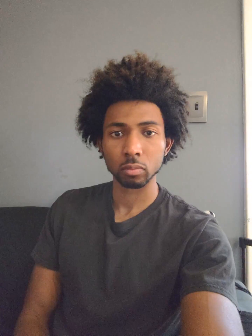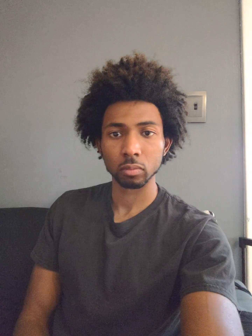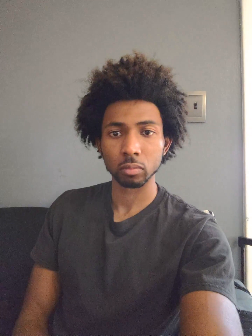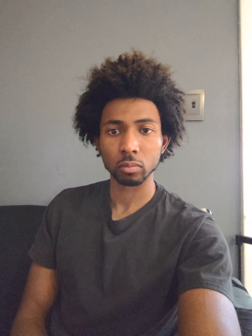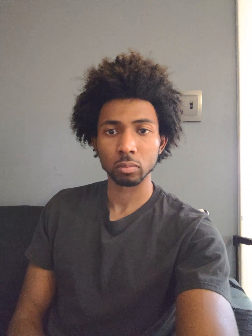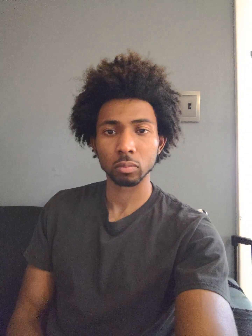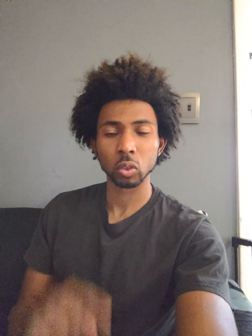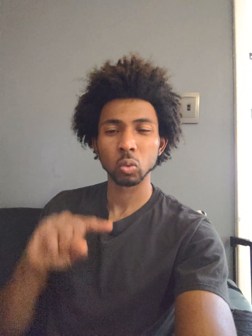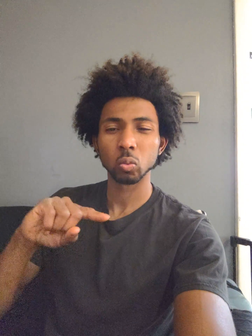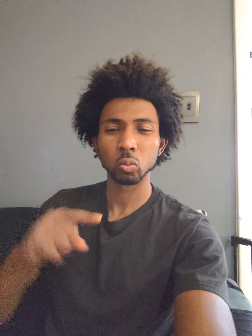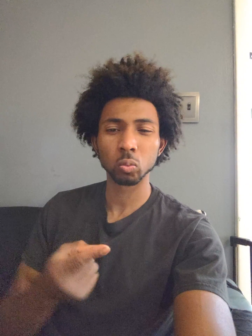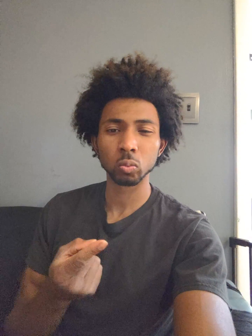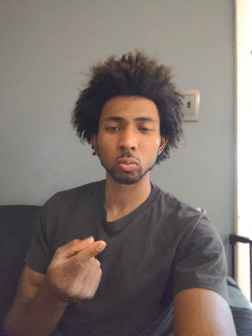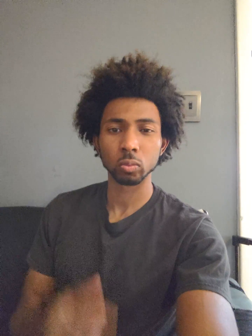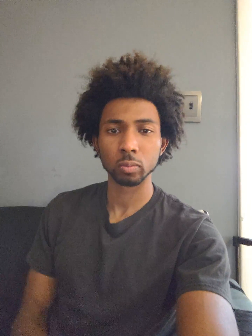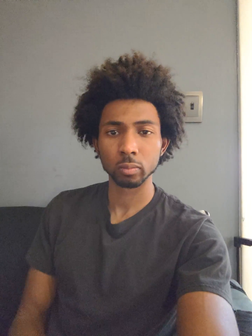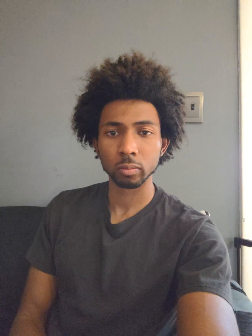hurt